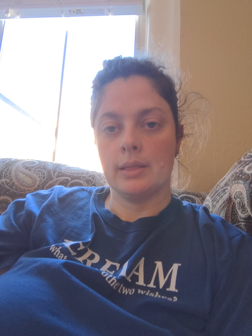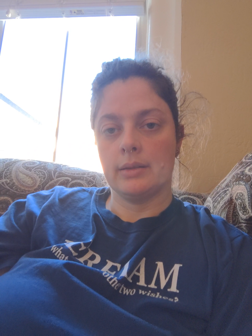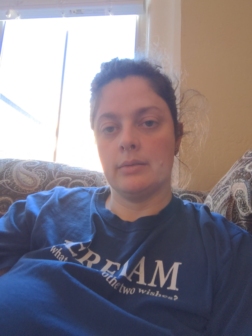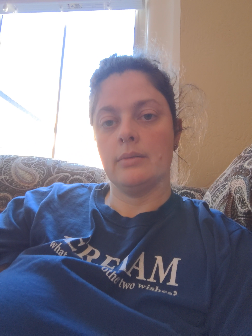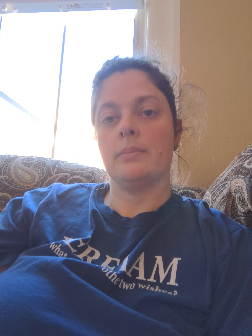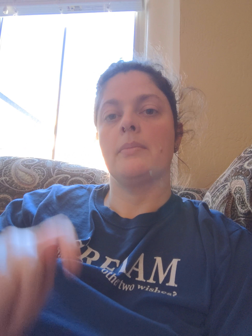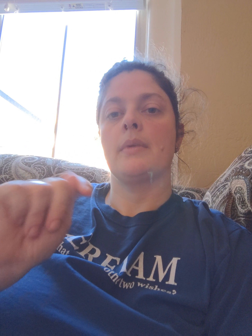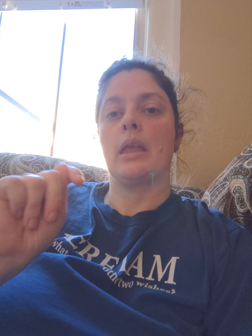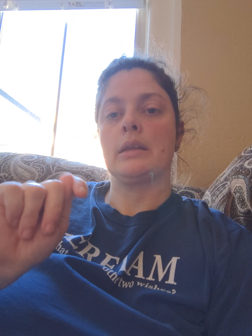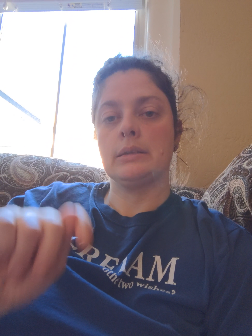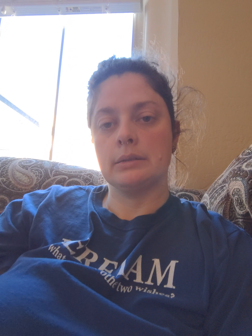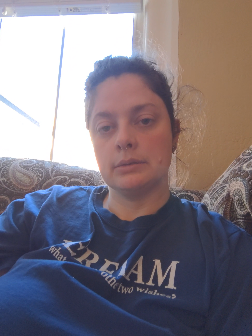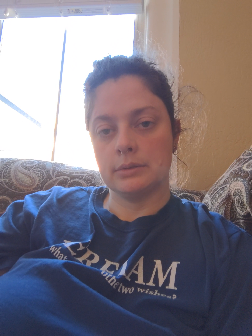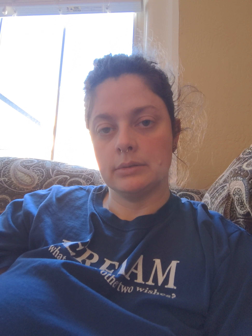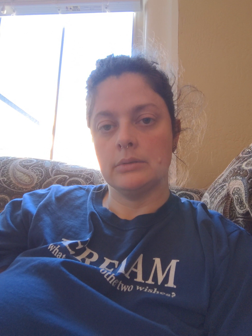potty